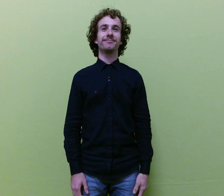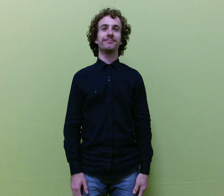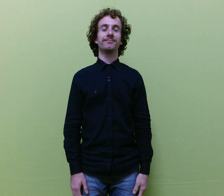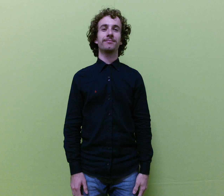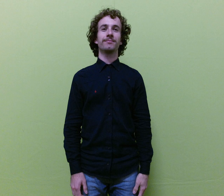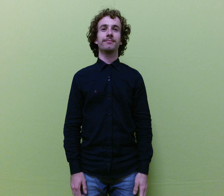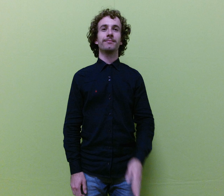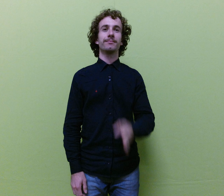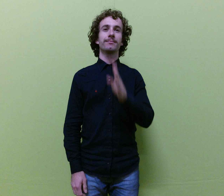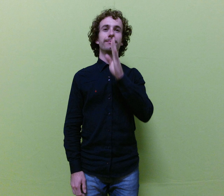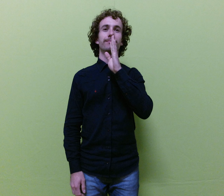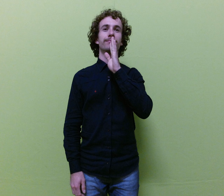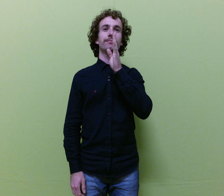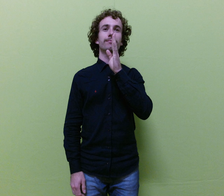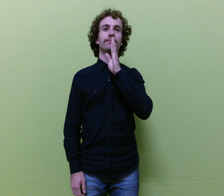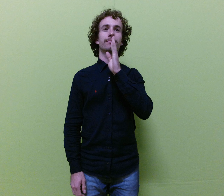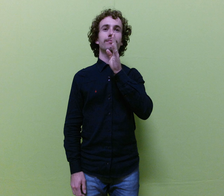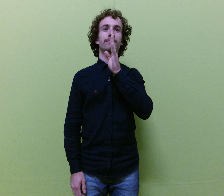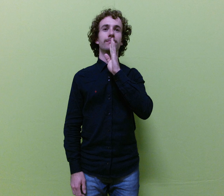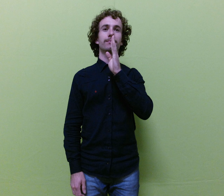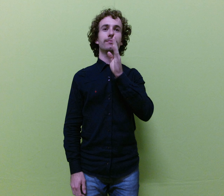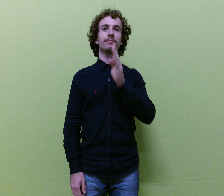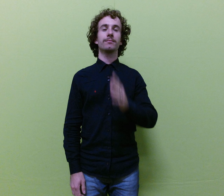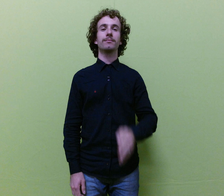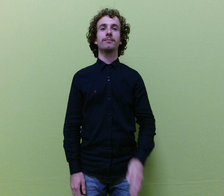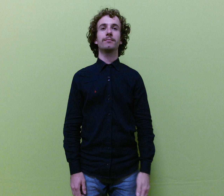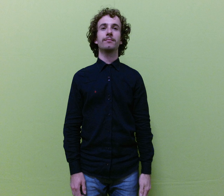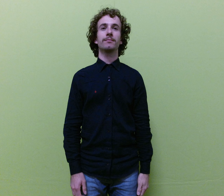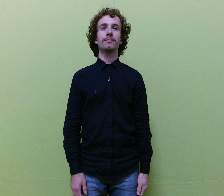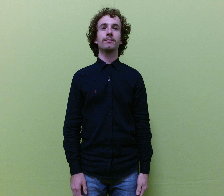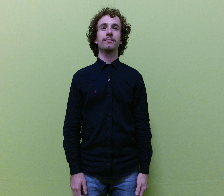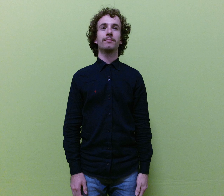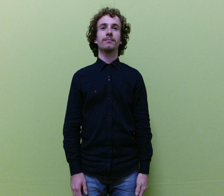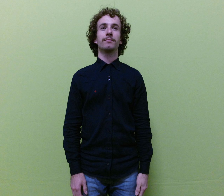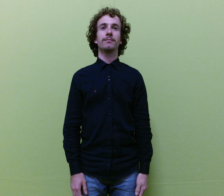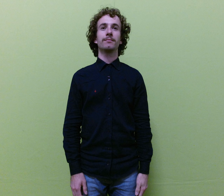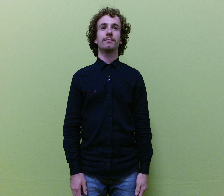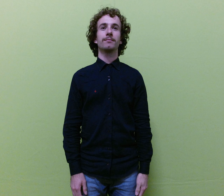conhecer